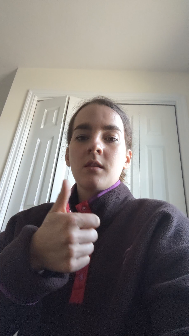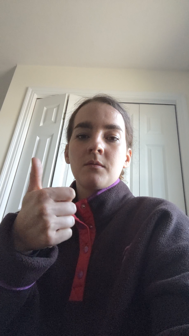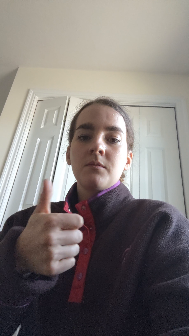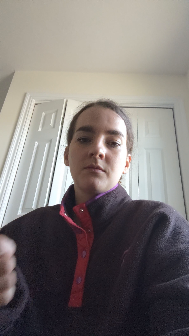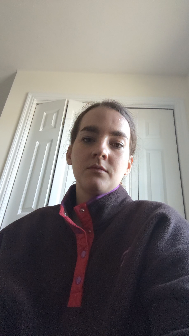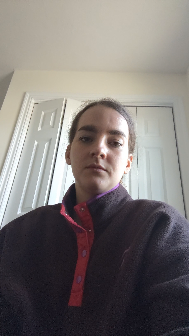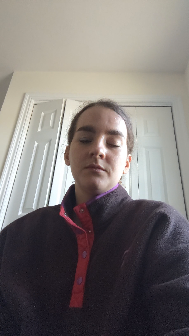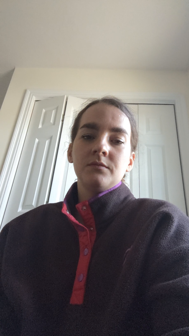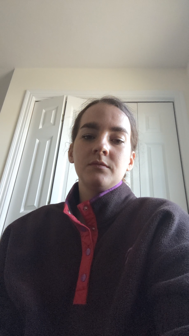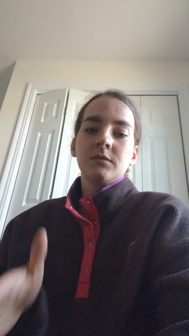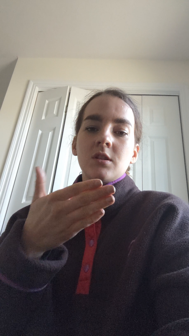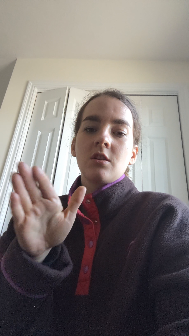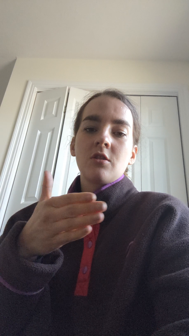share